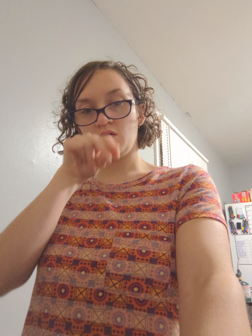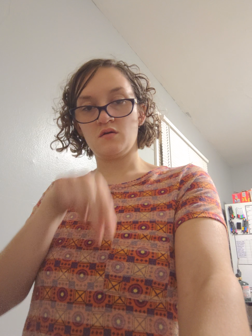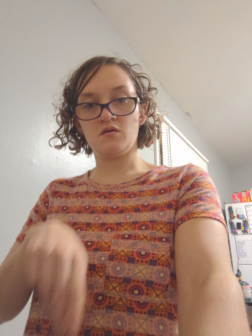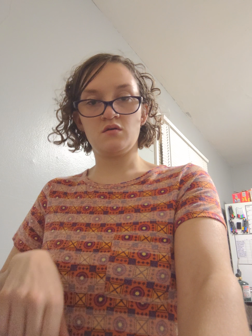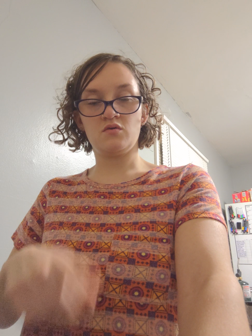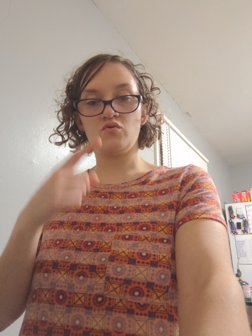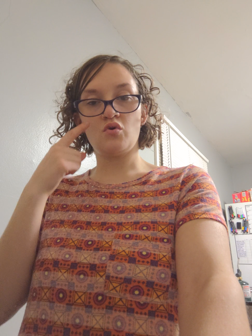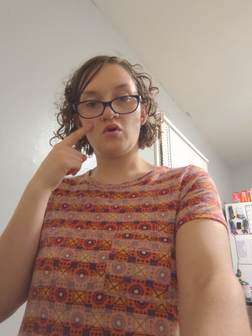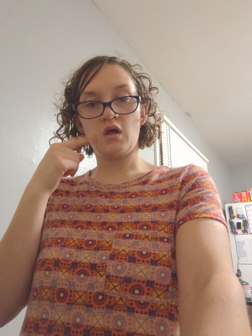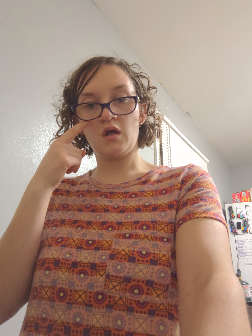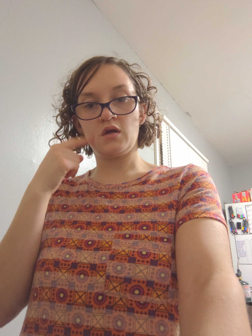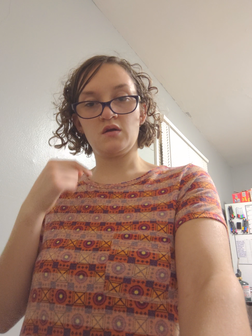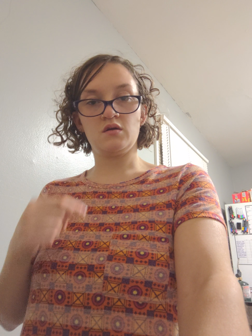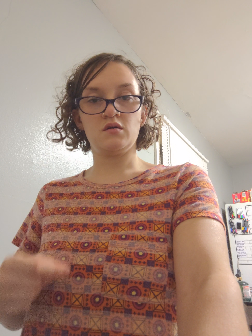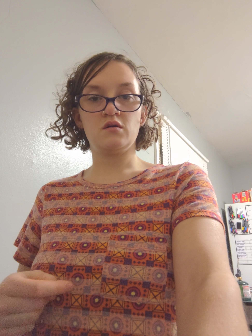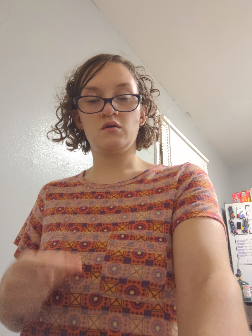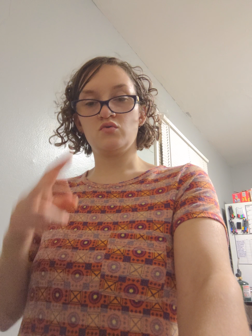cry